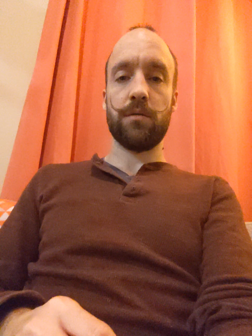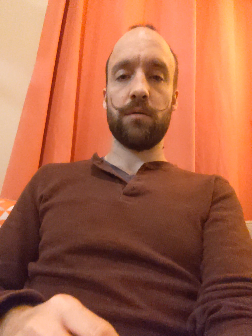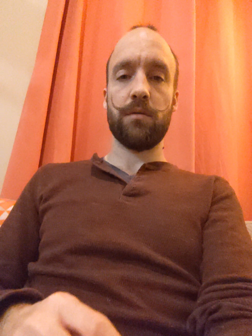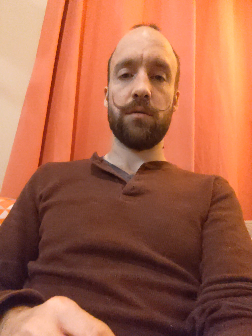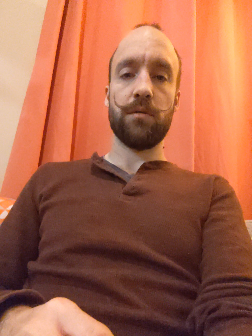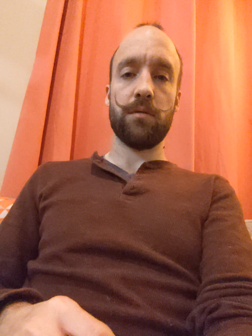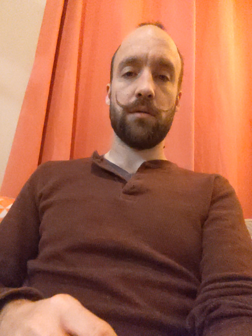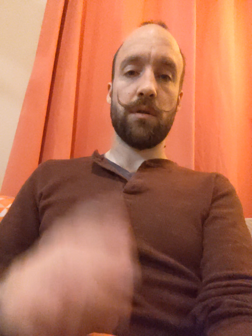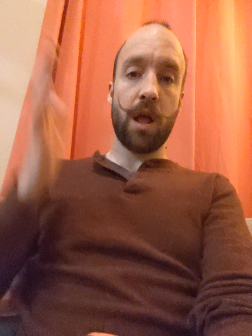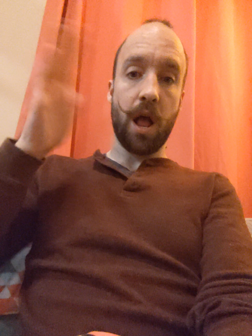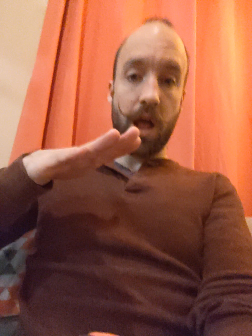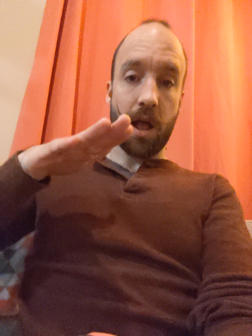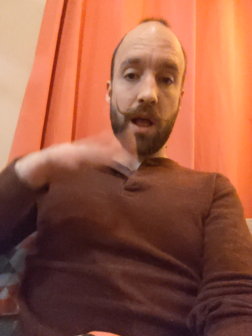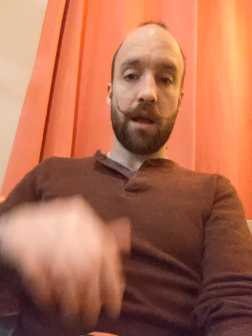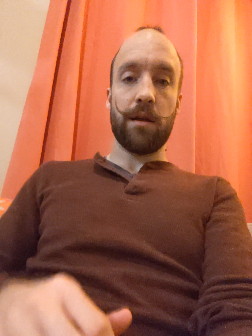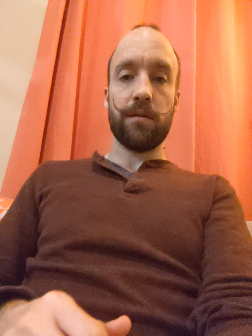on